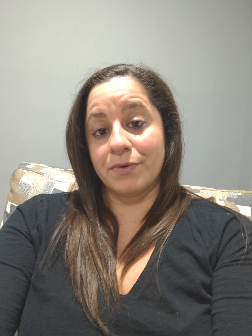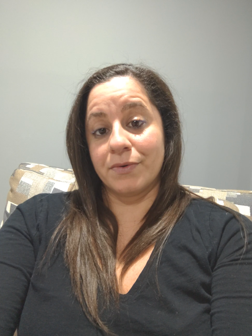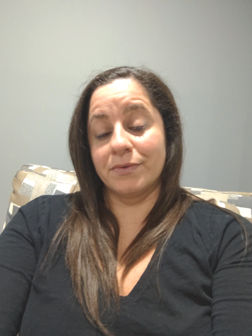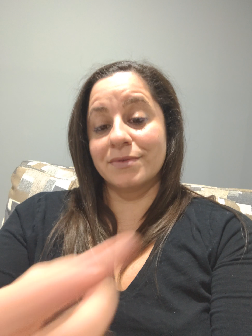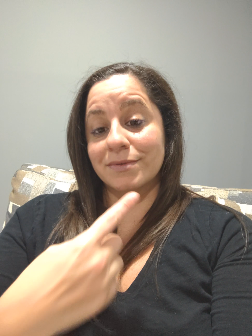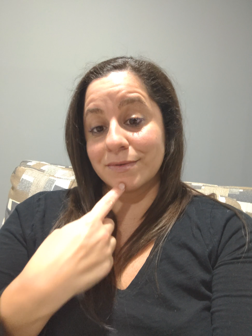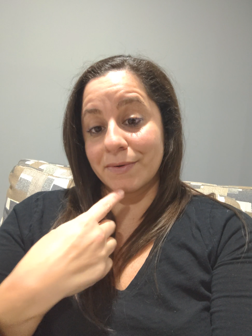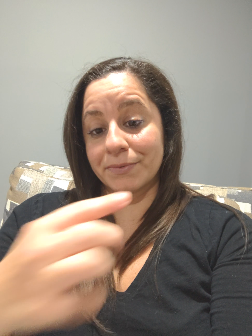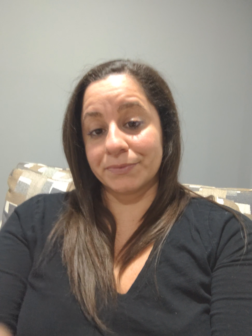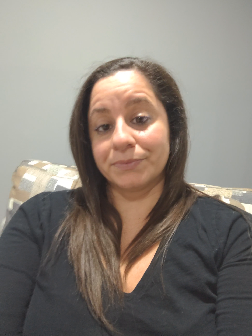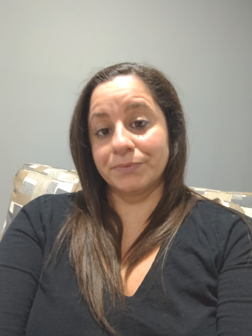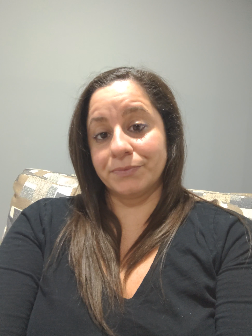say